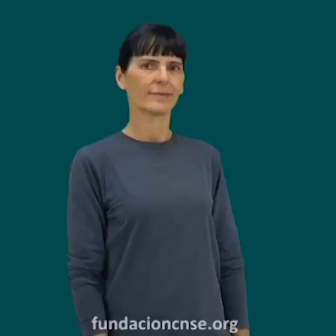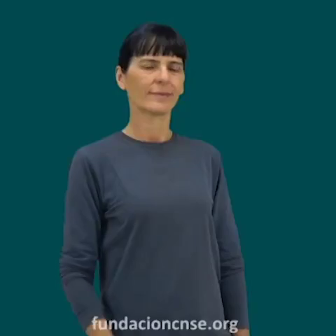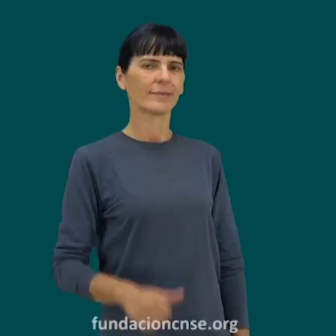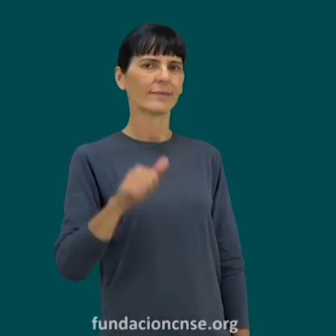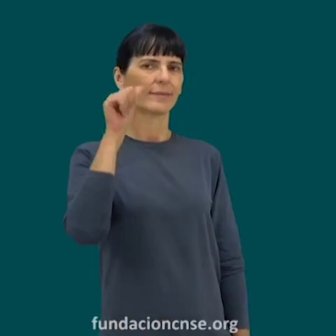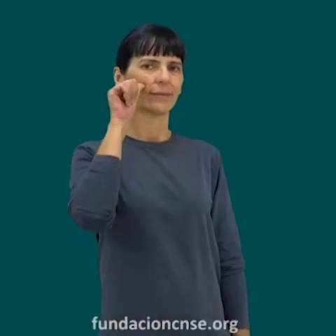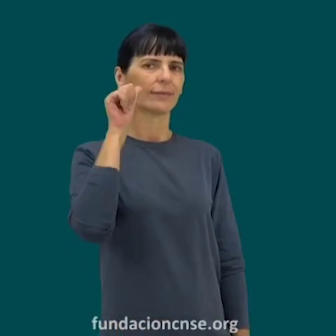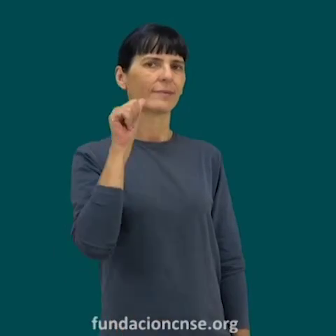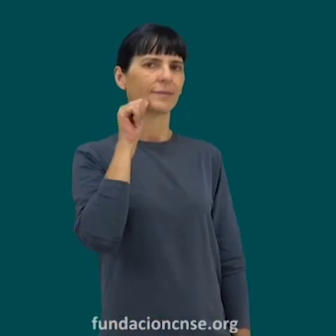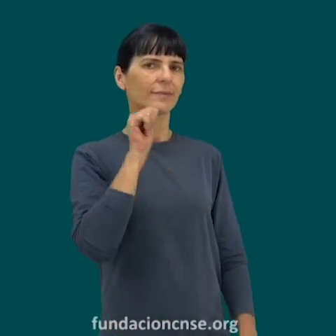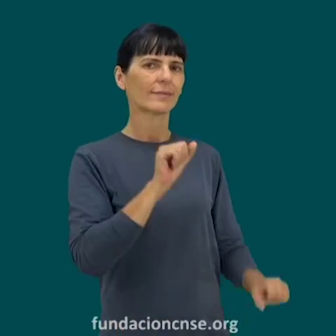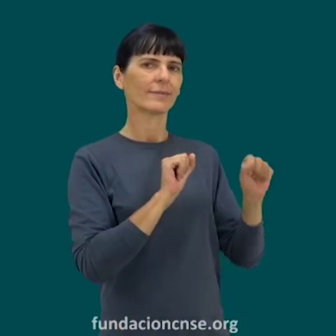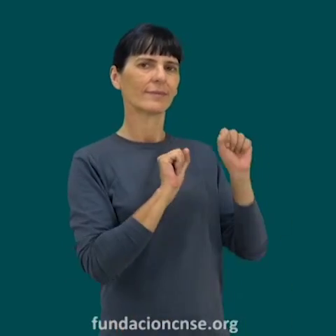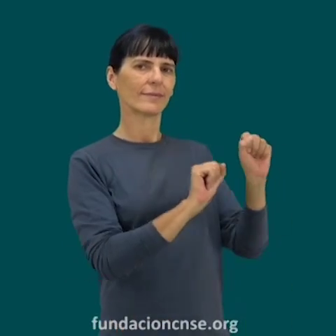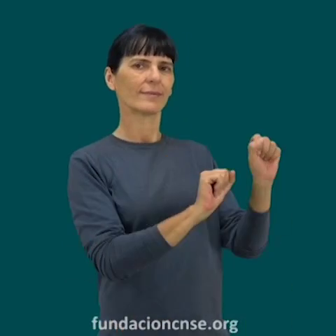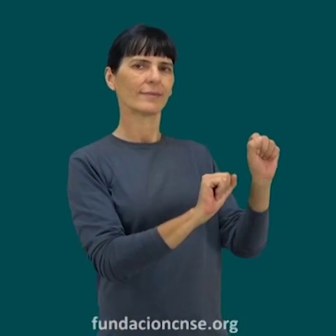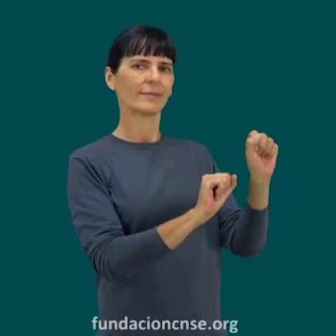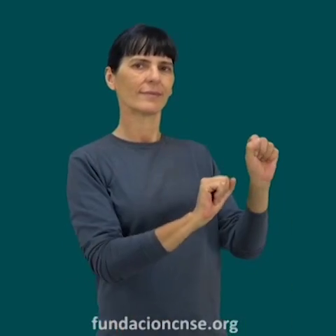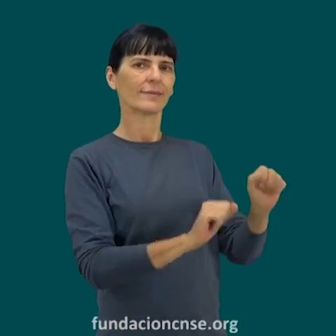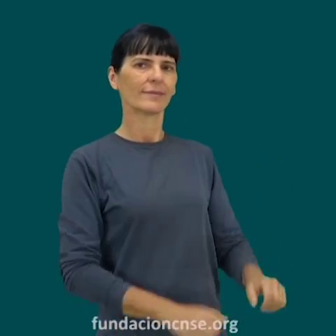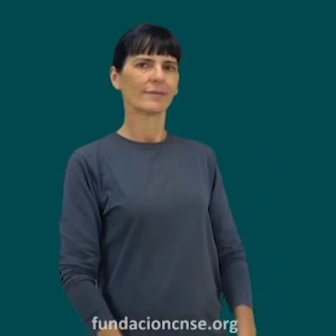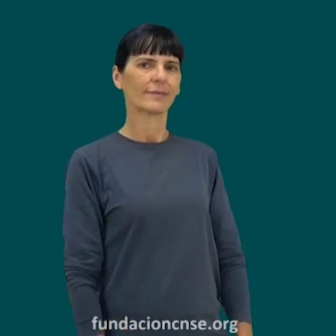embarazo defender